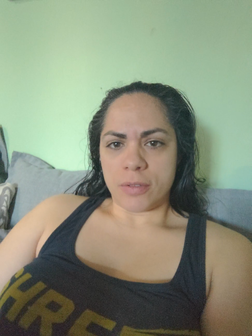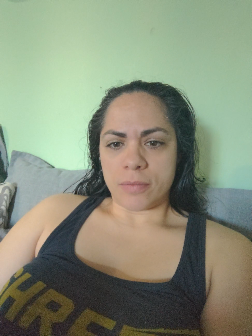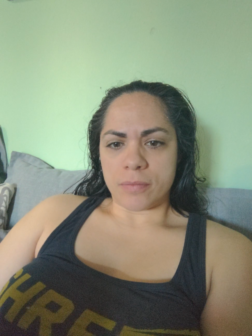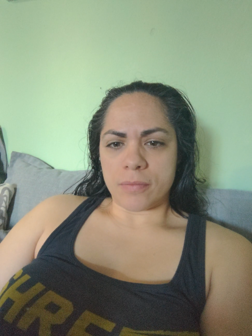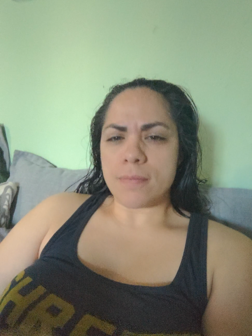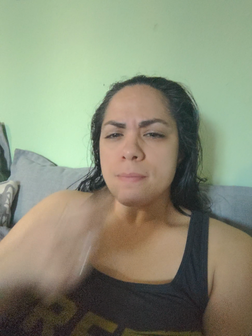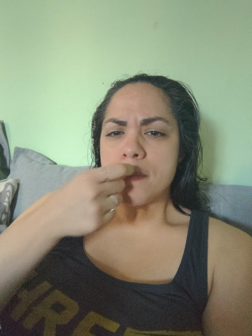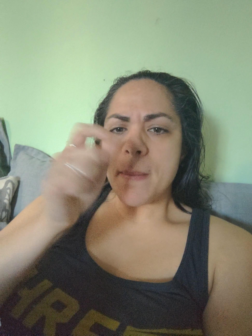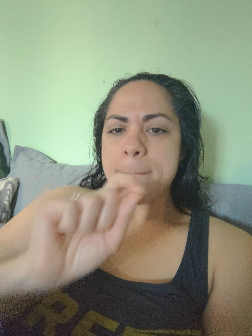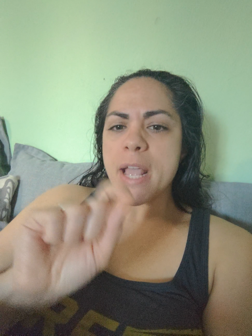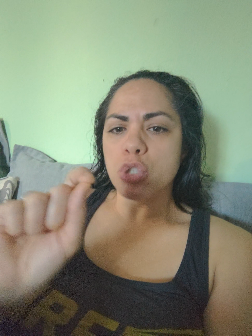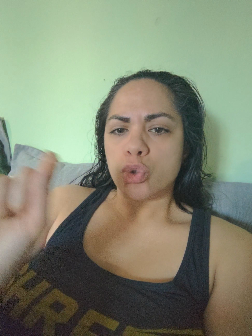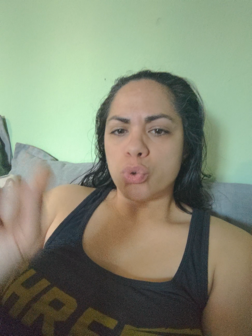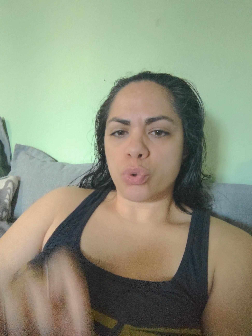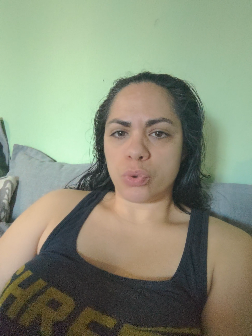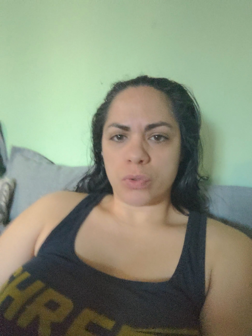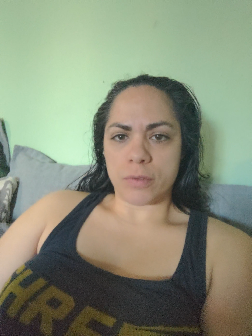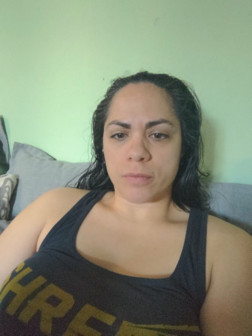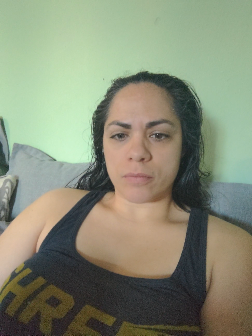pencil